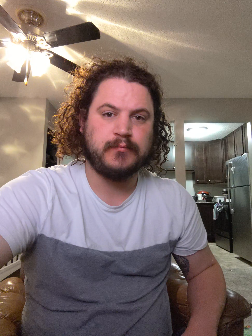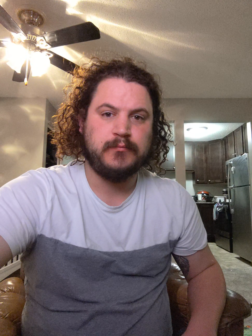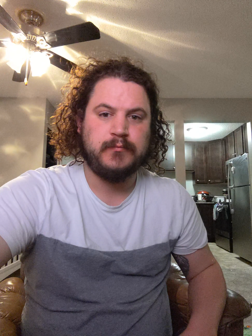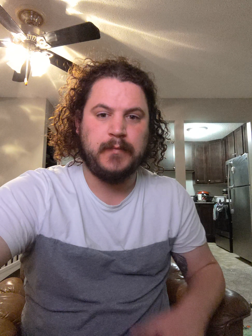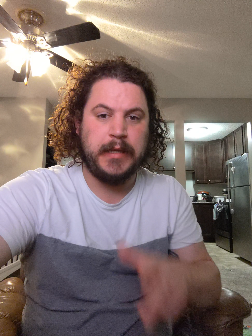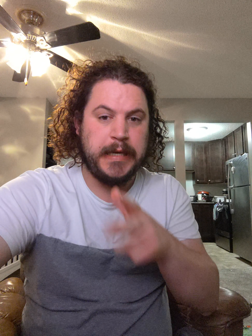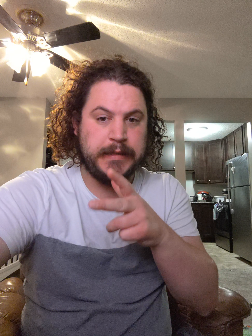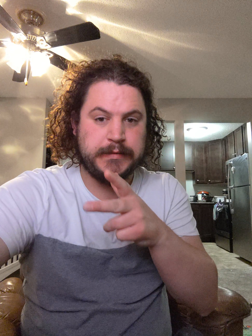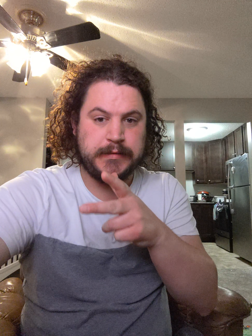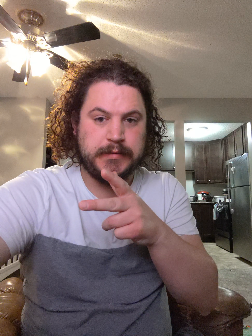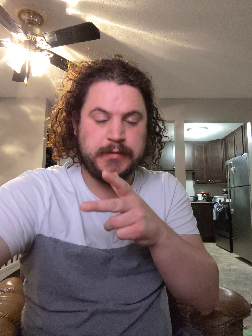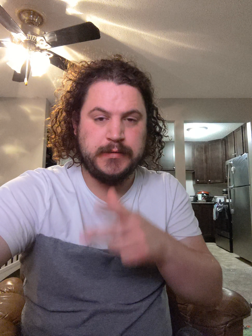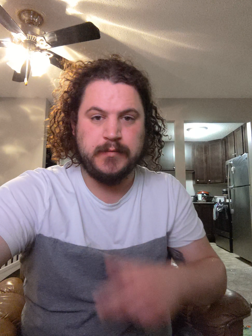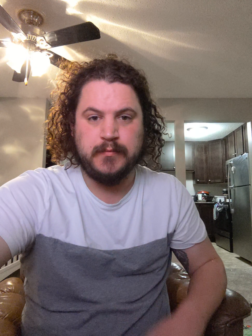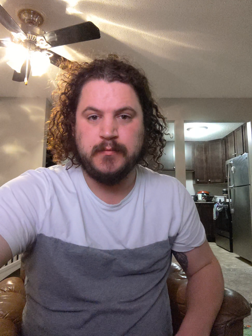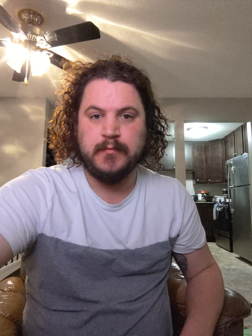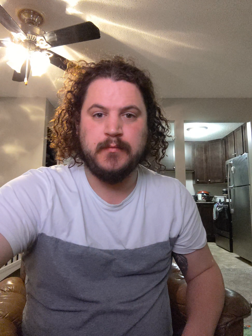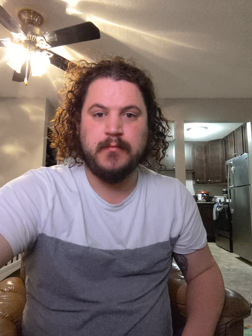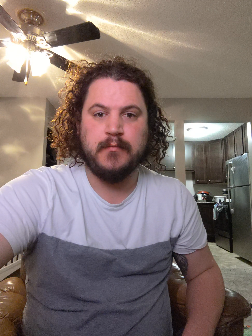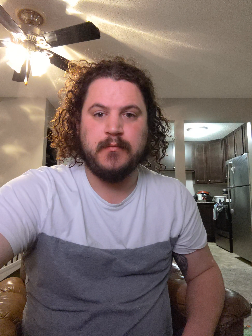hen